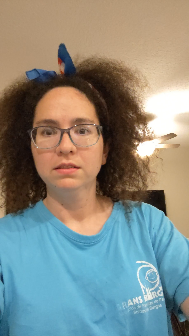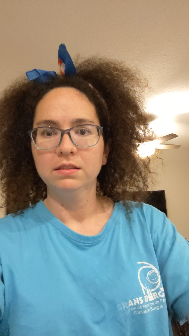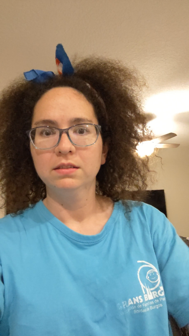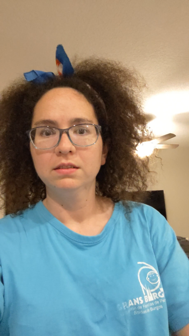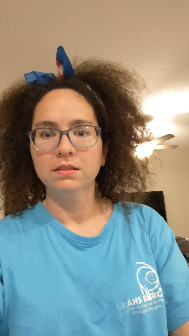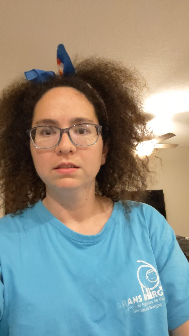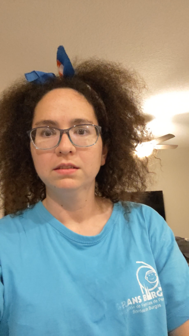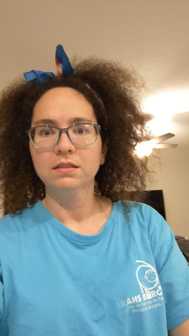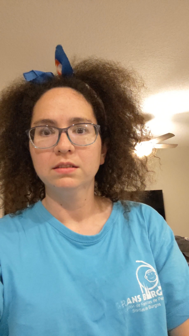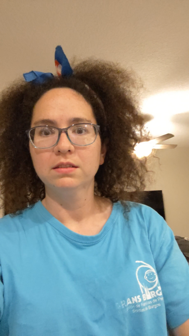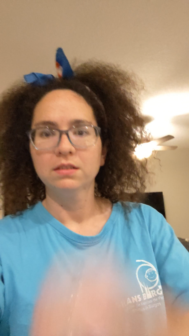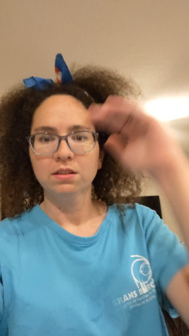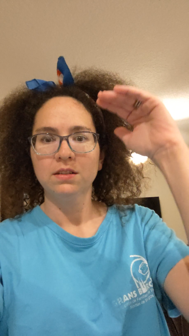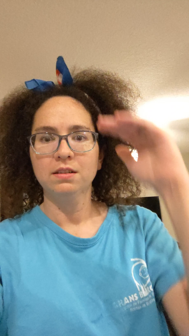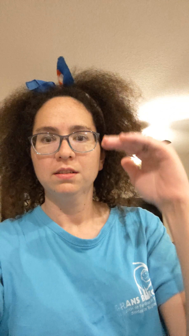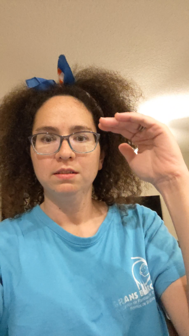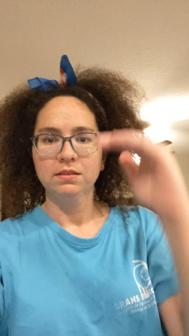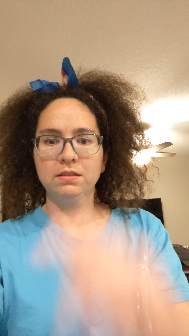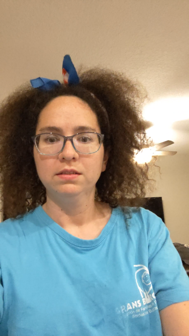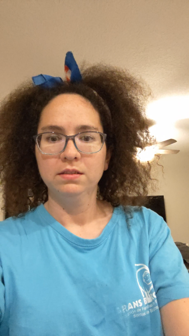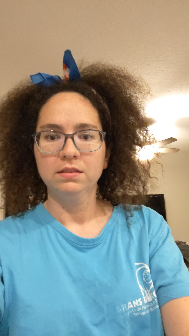short